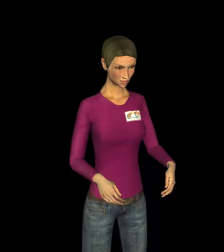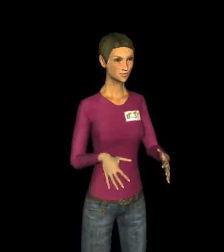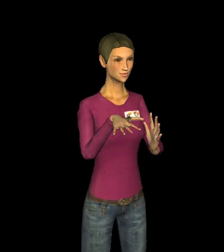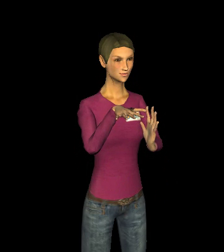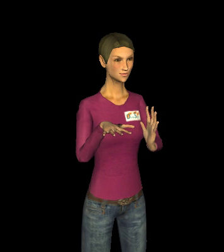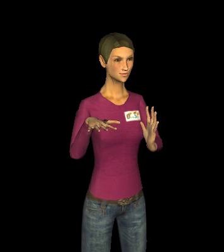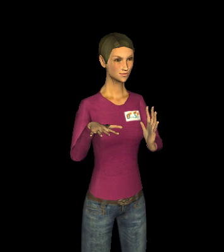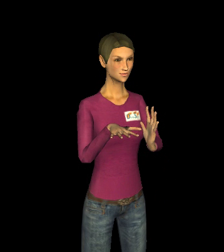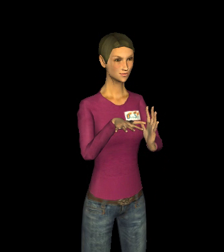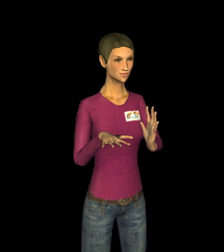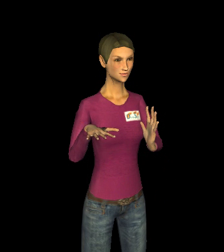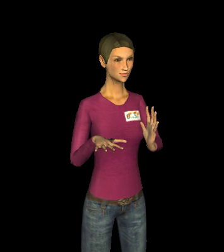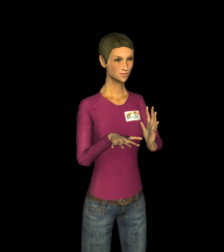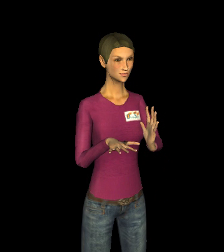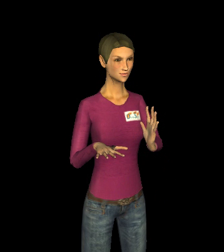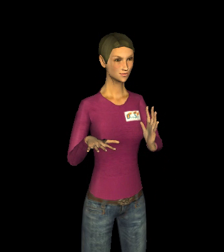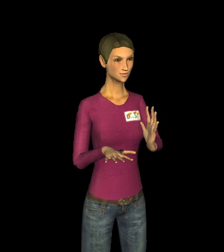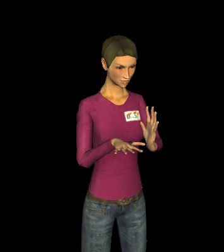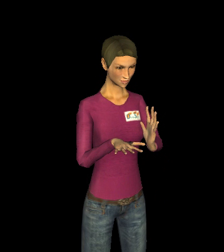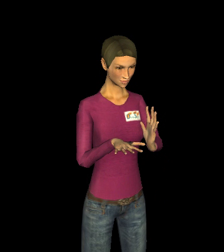خريف